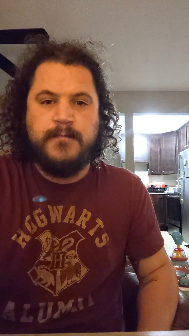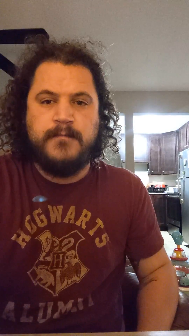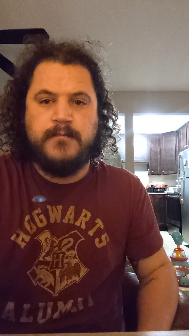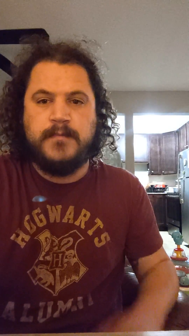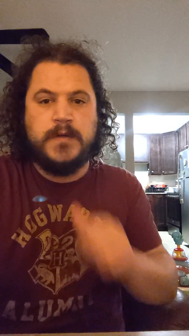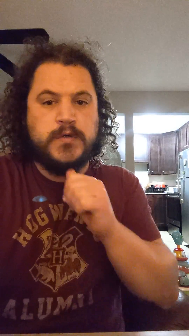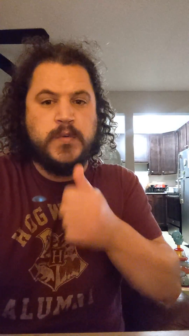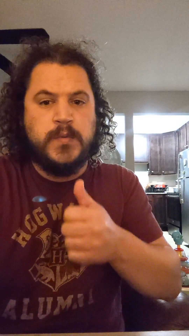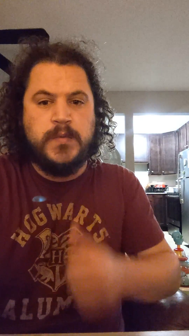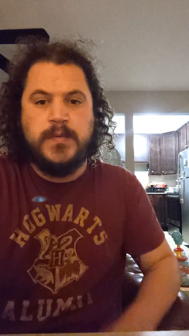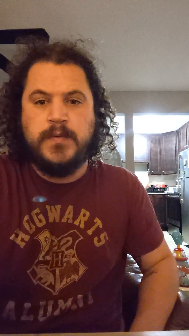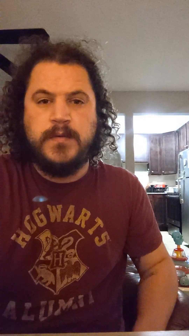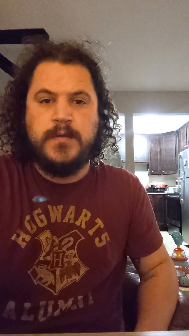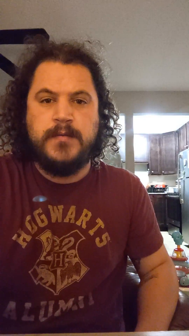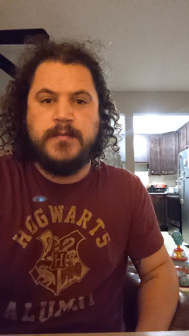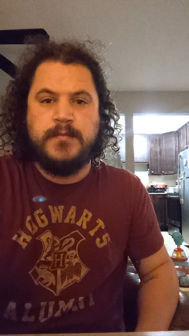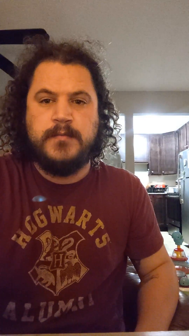don't